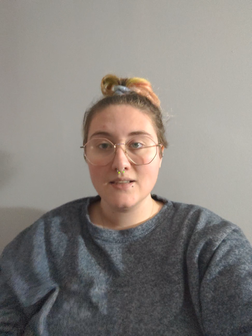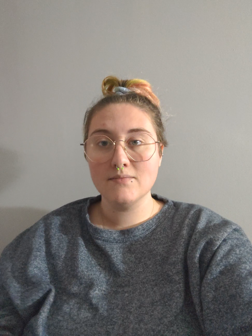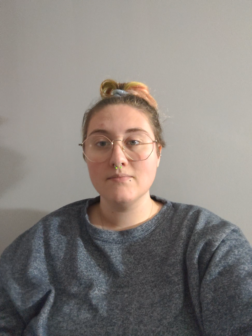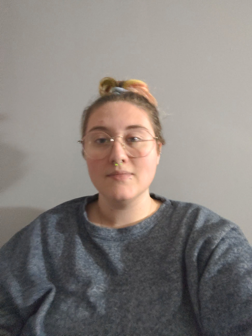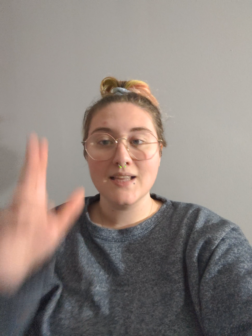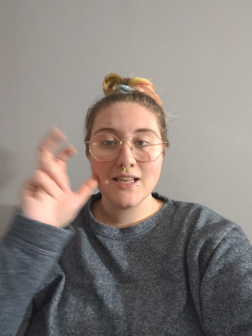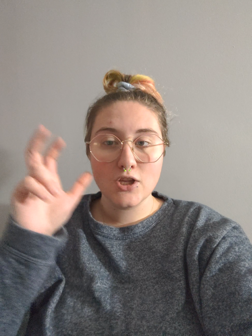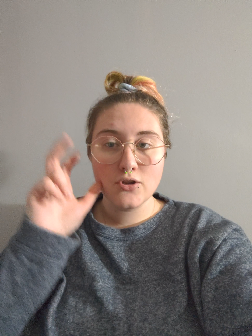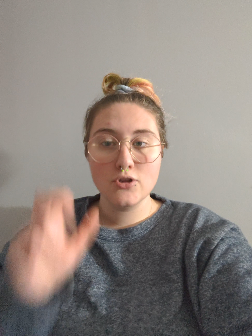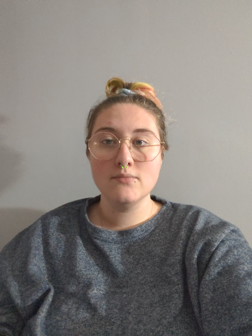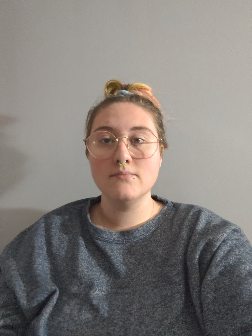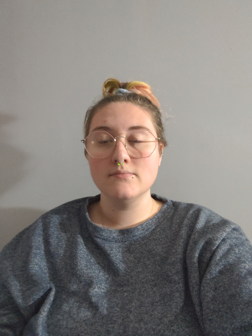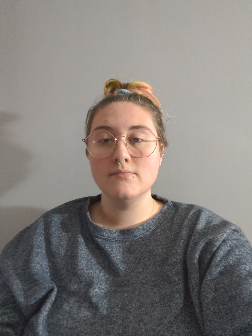hear